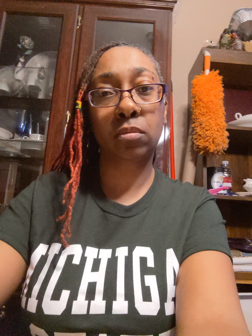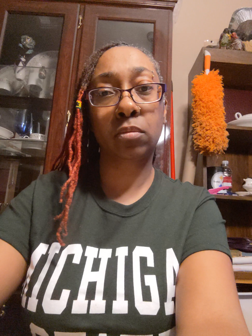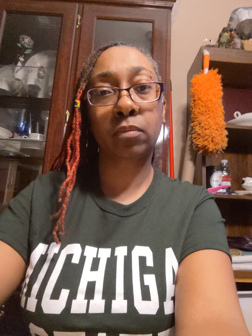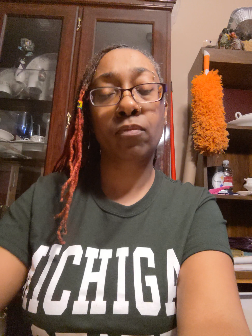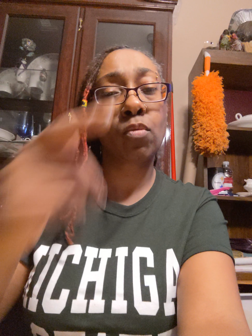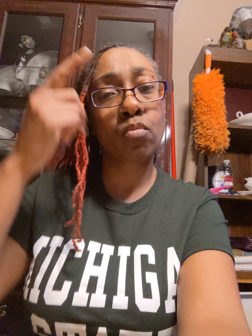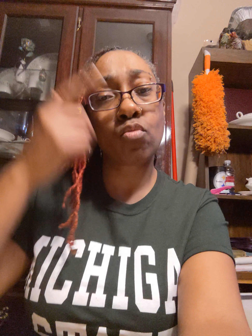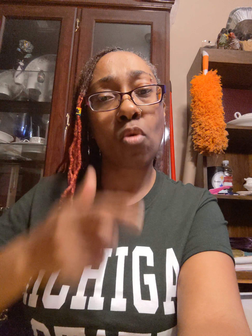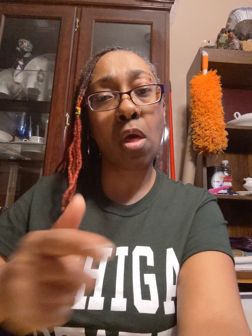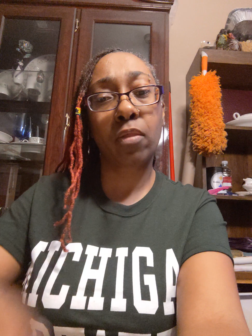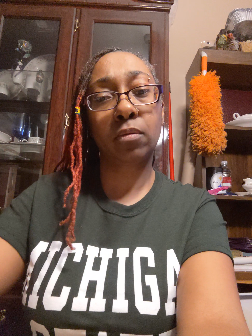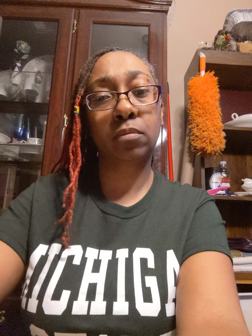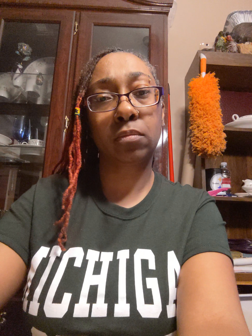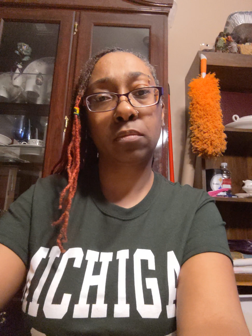brother